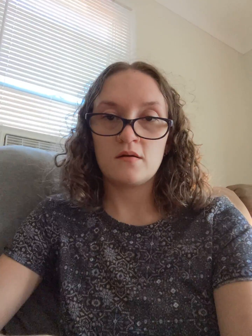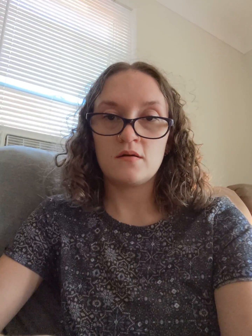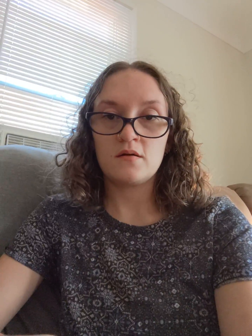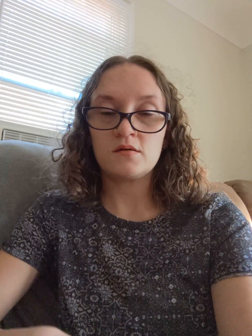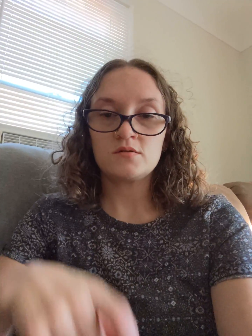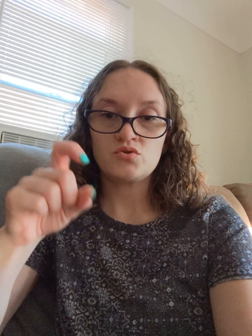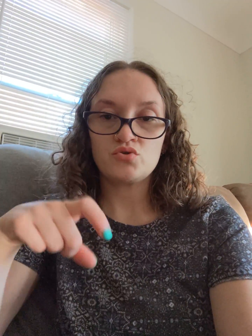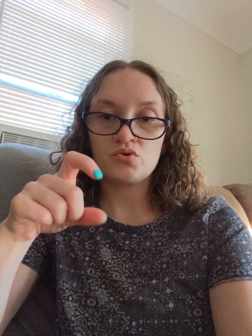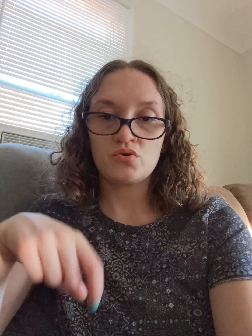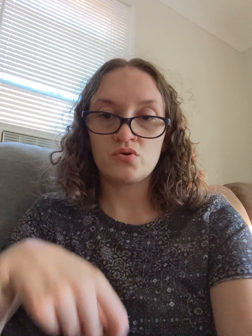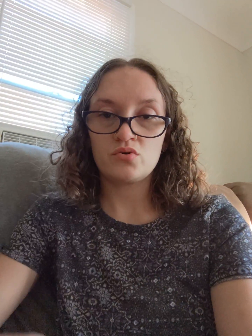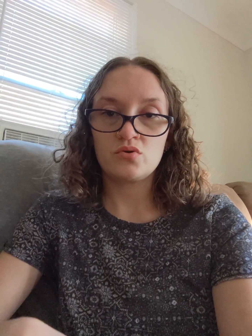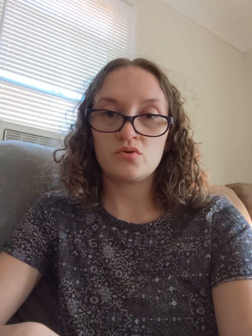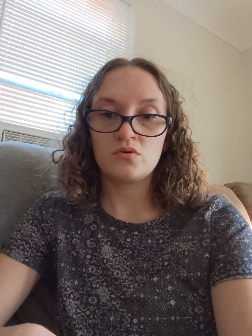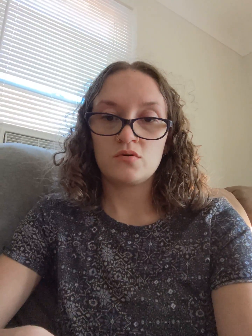should